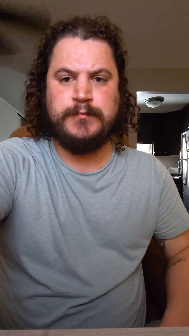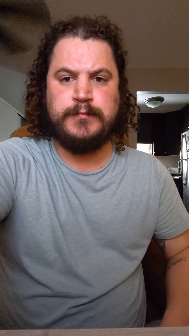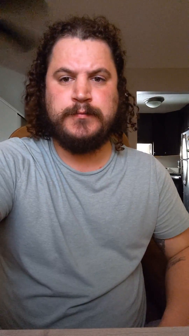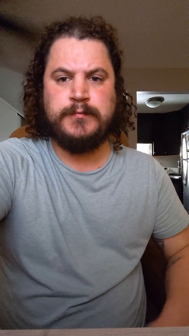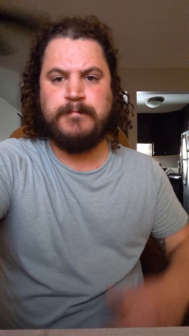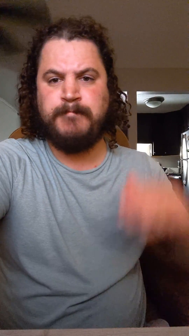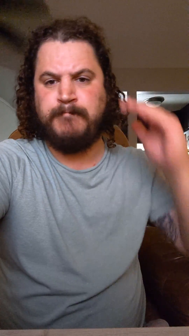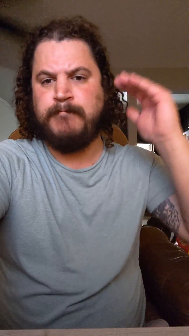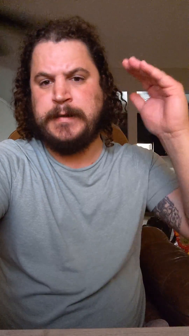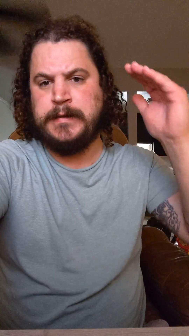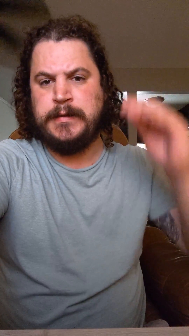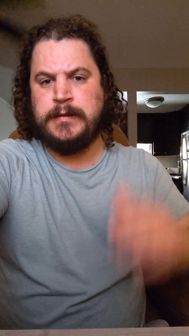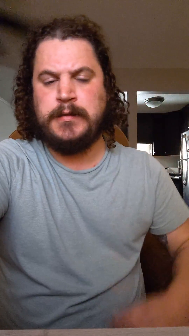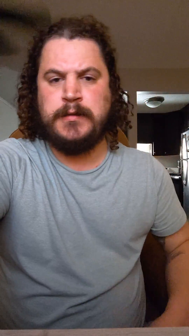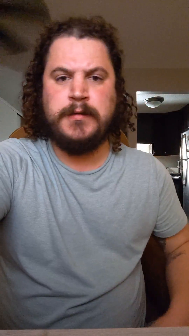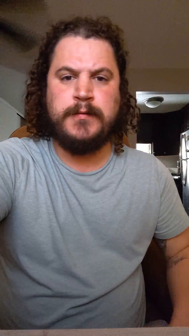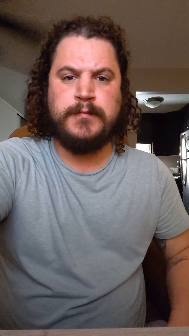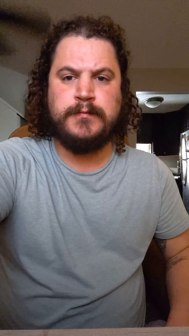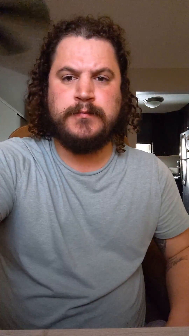big